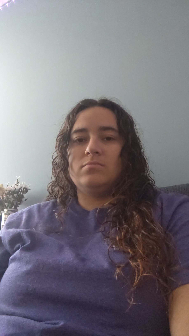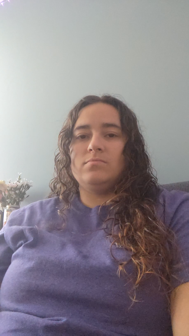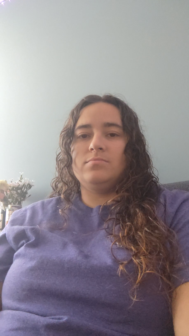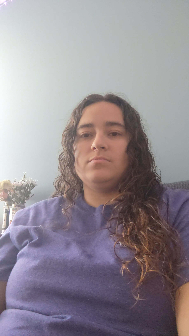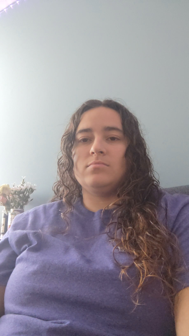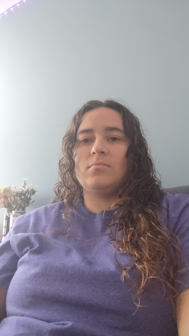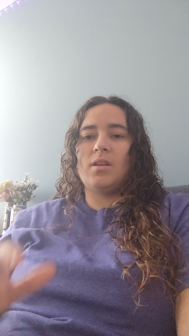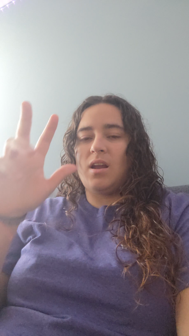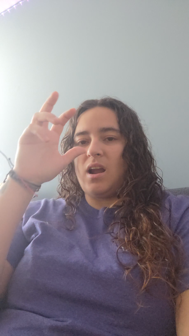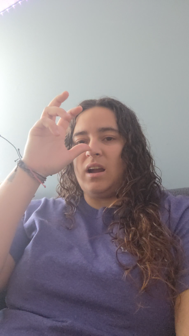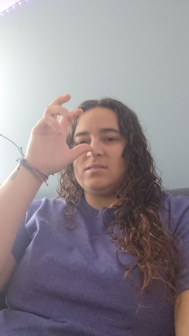ant